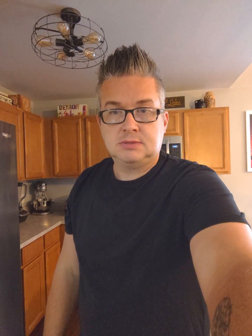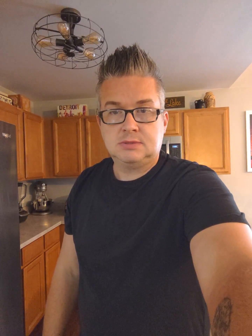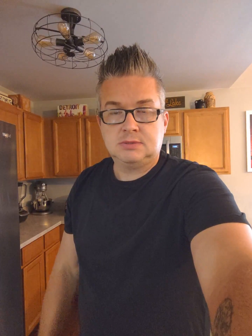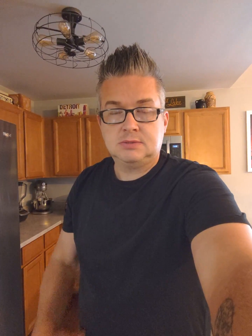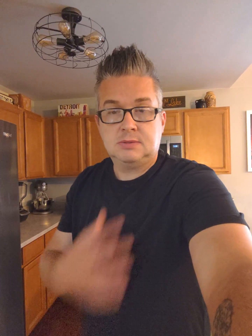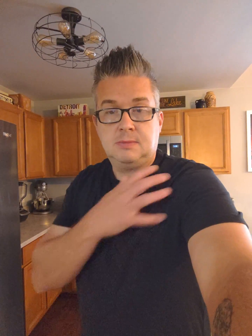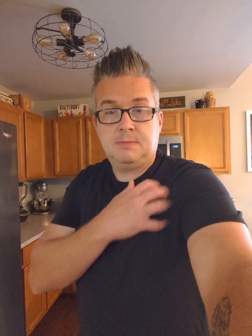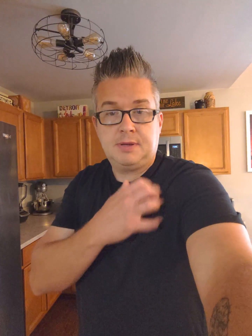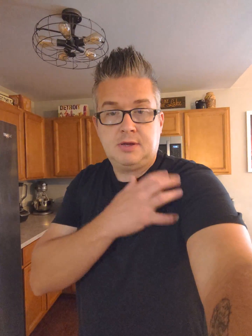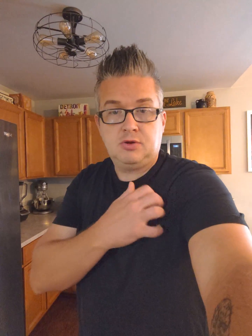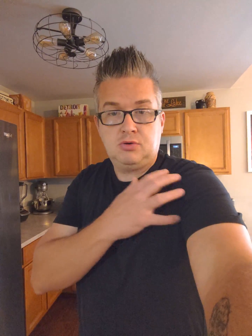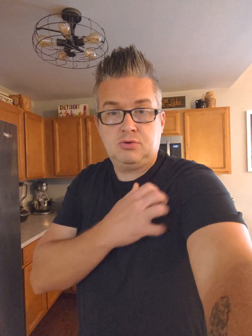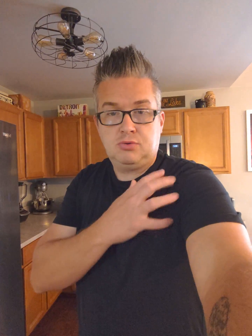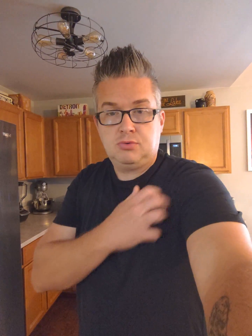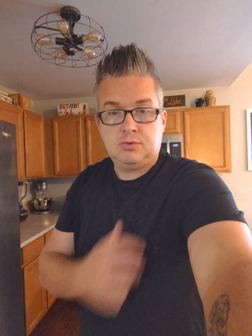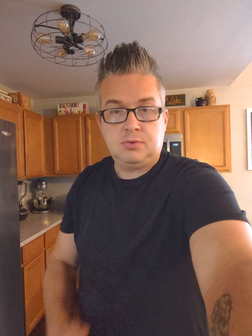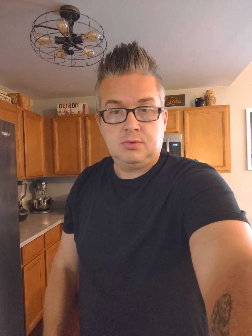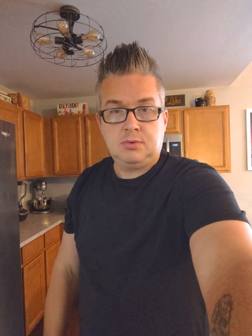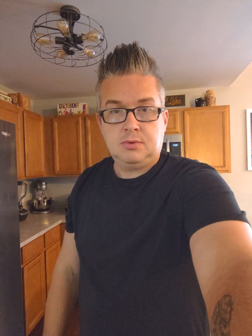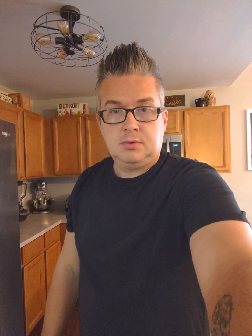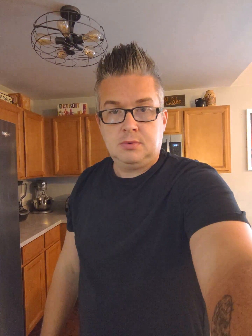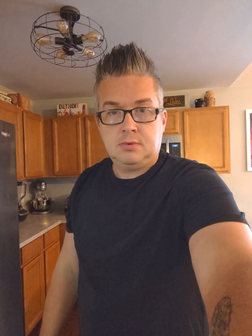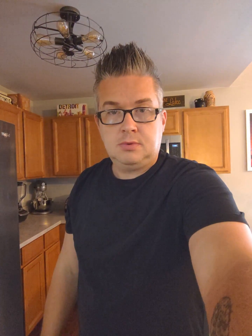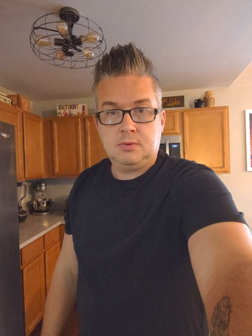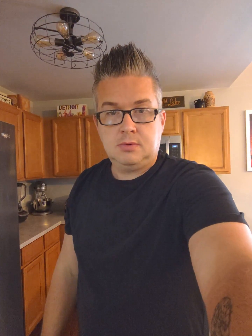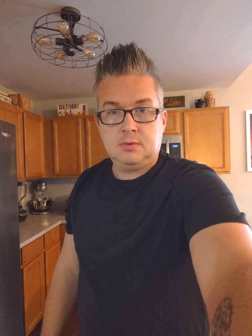bear